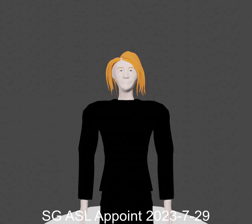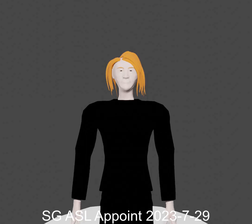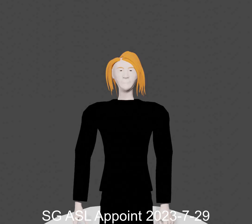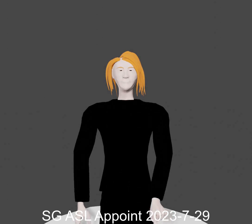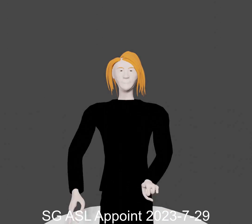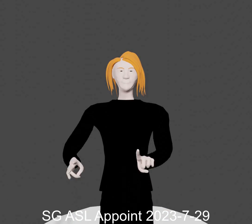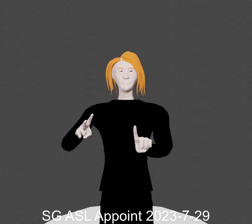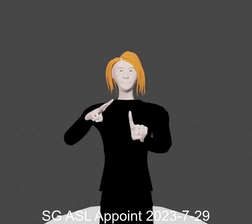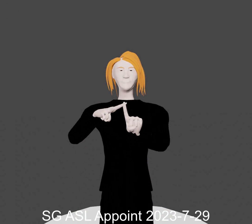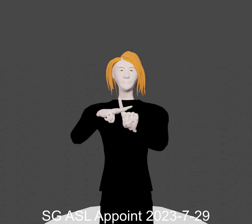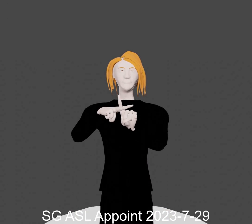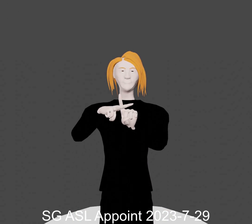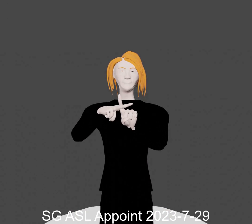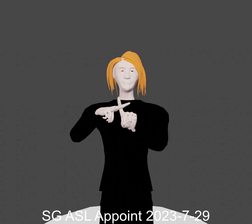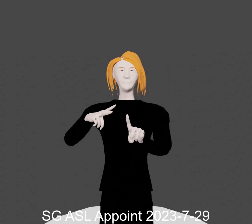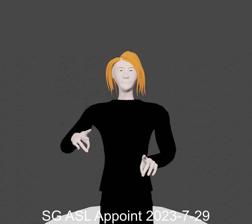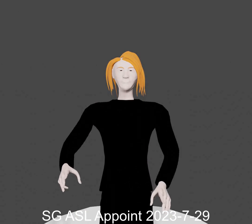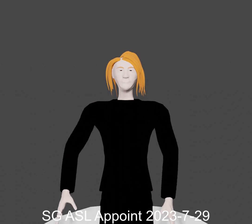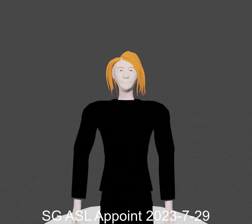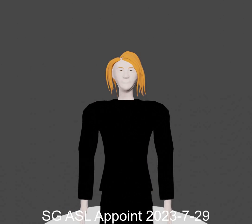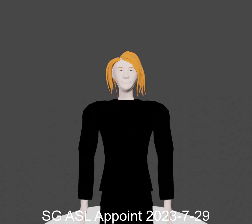Appoint